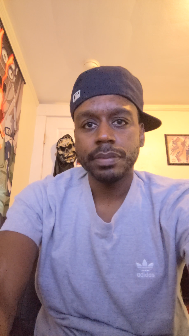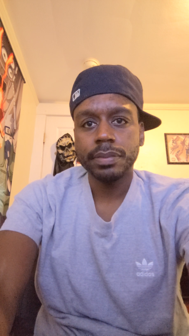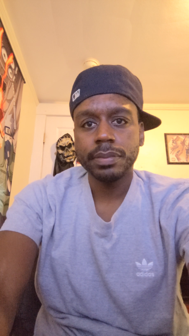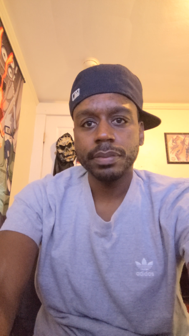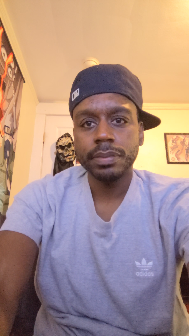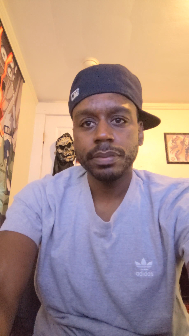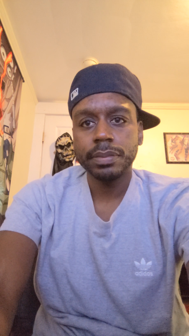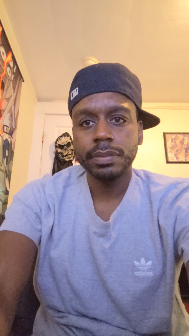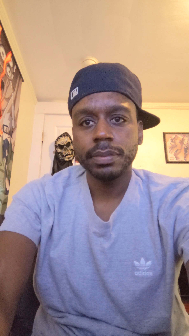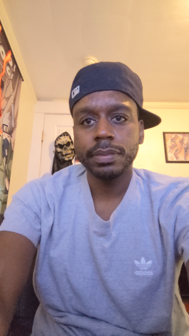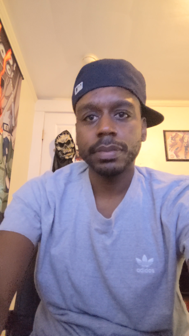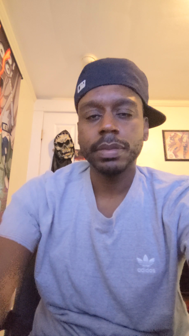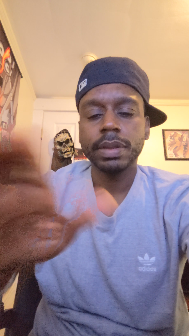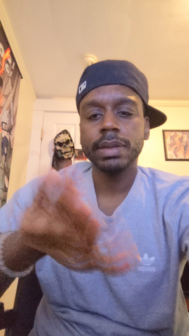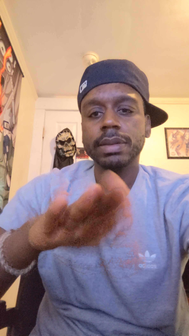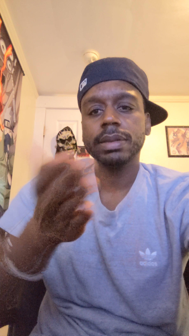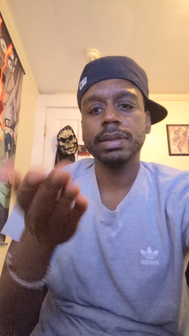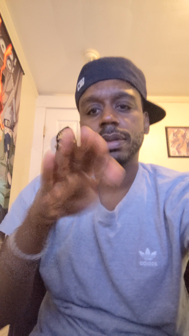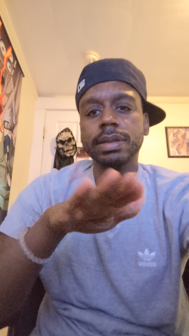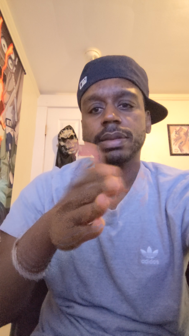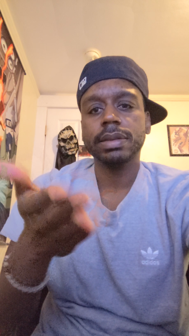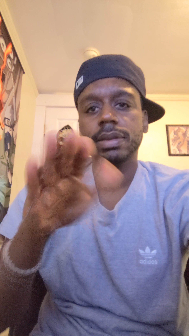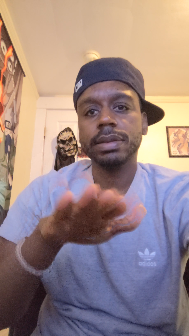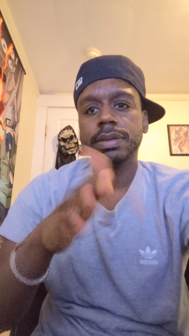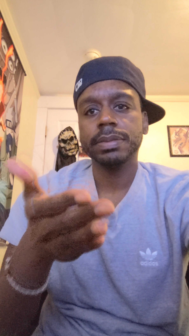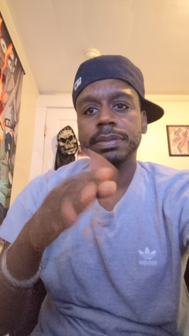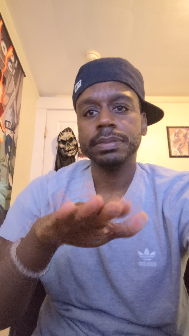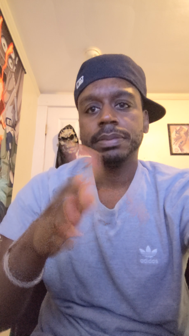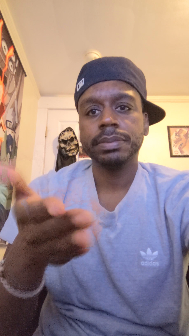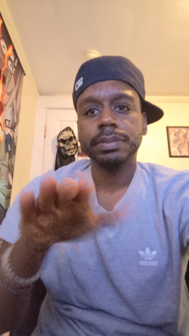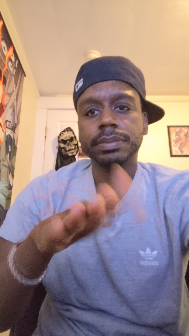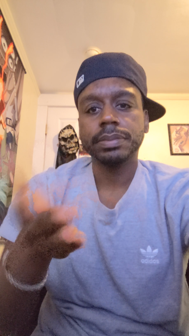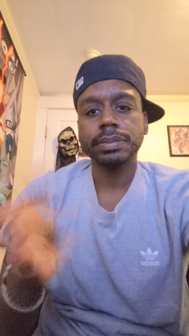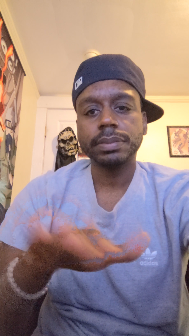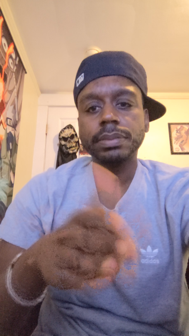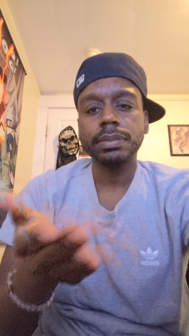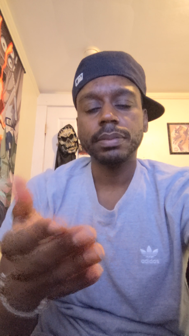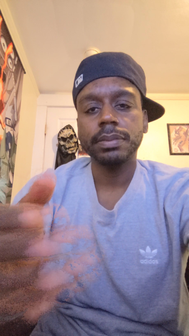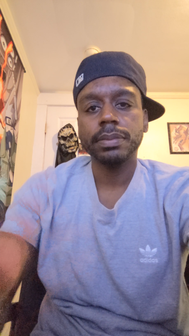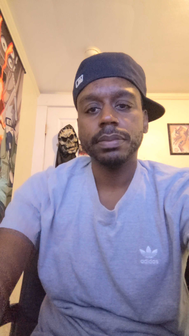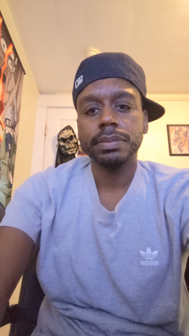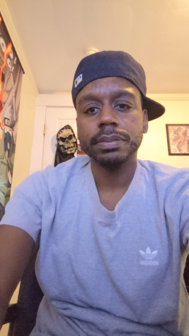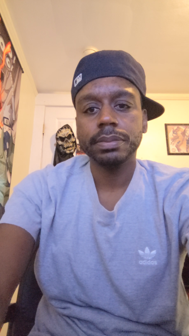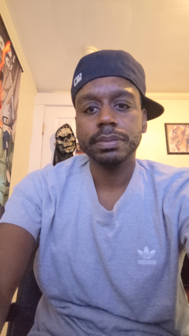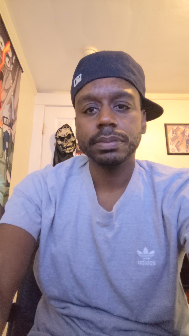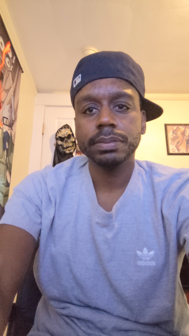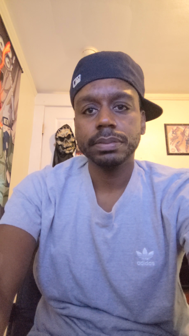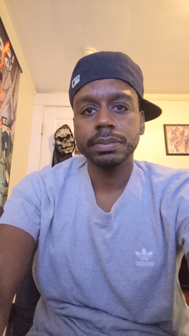kitchen